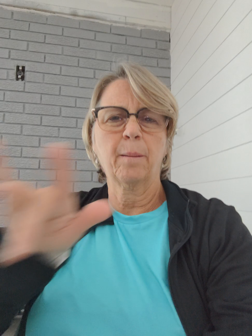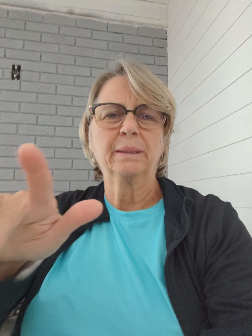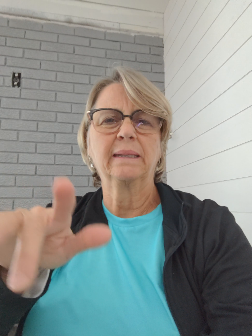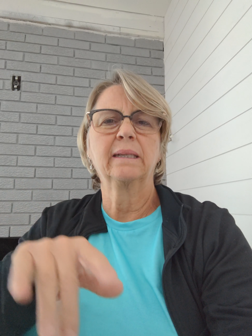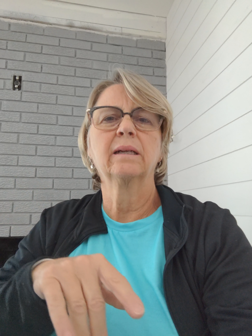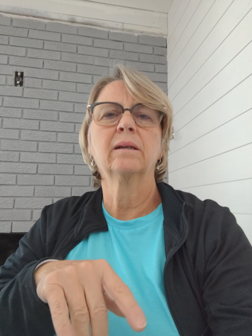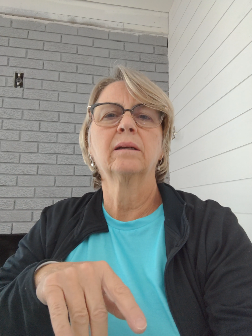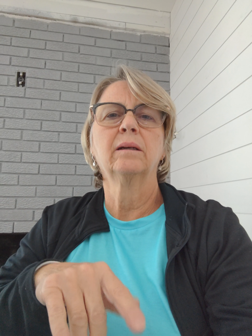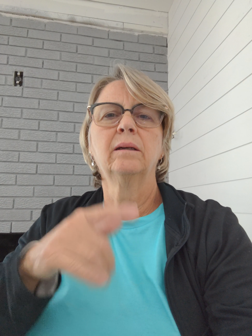empty